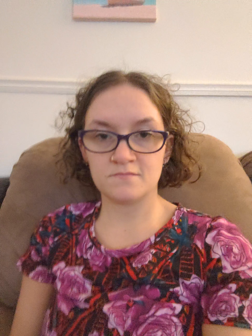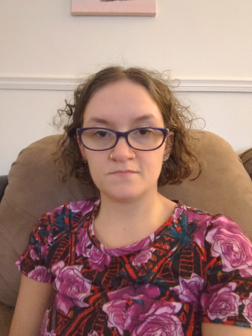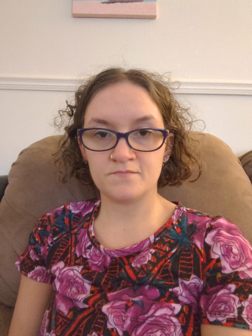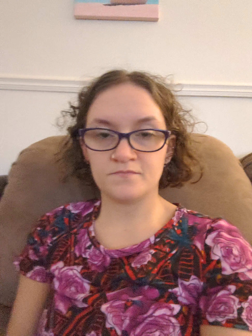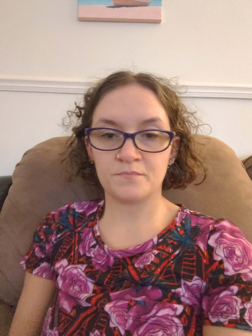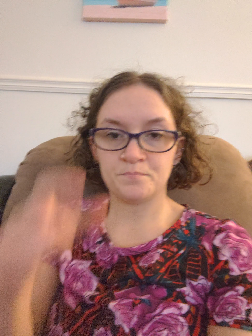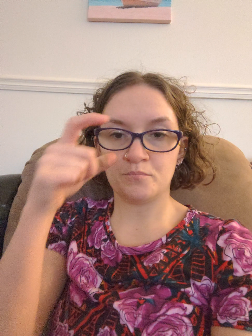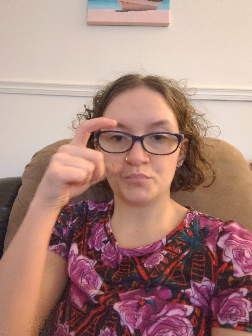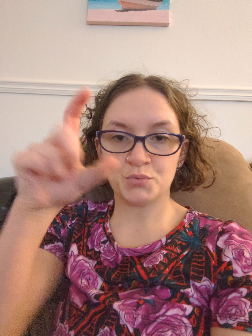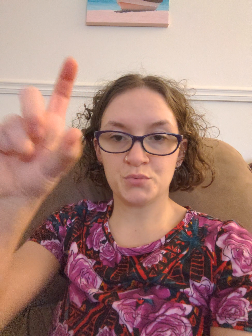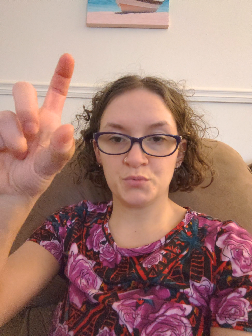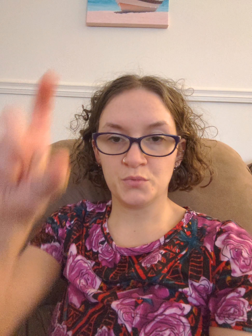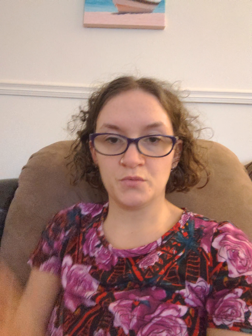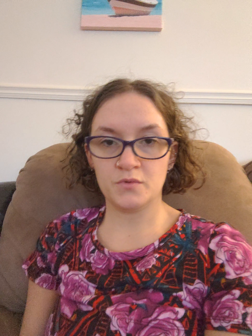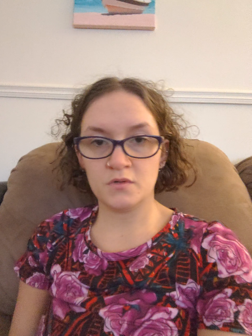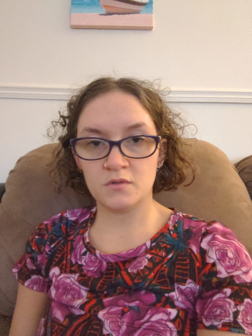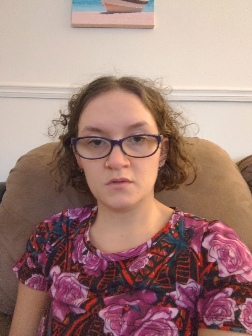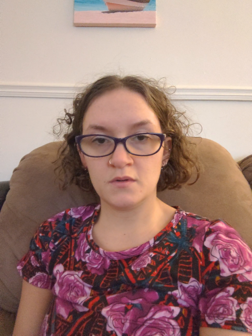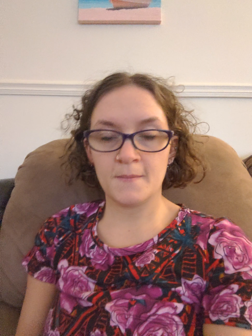moon